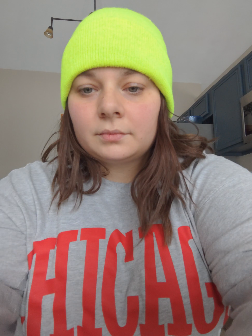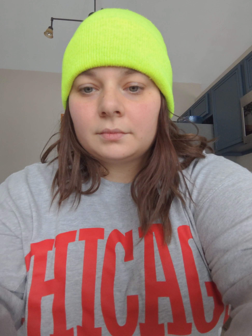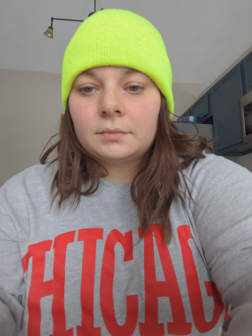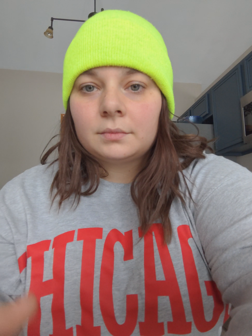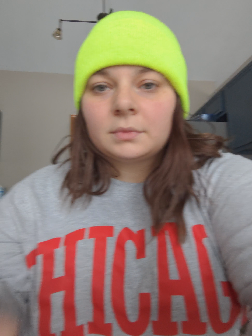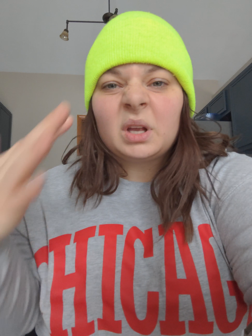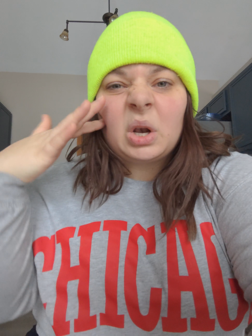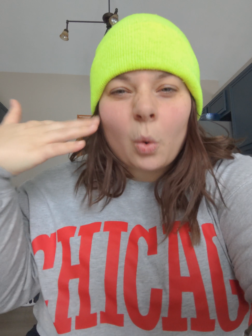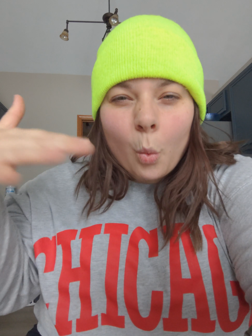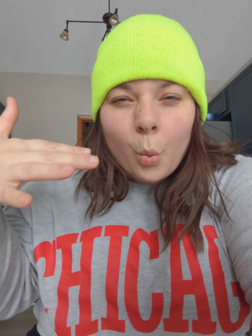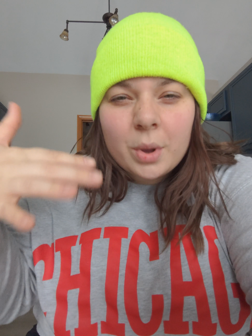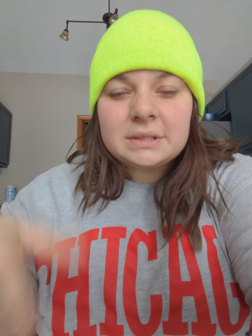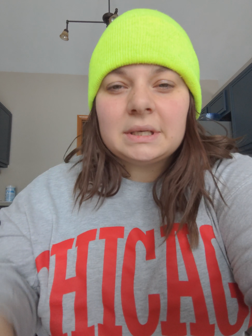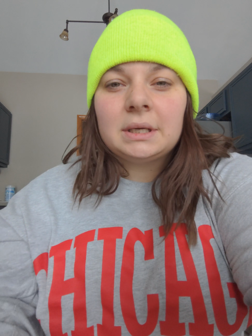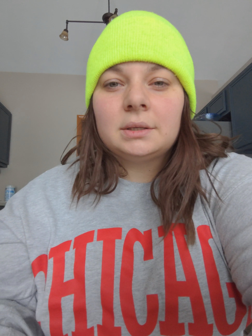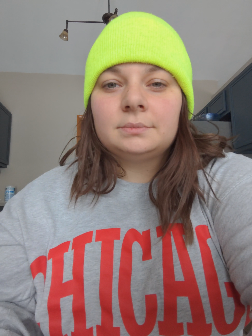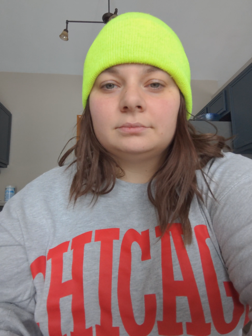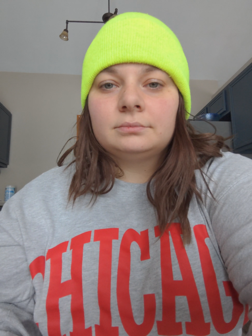noisy